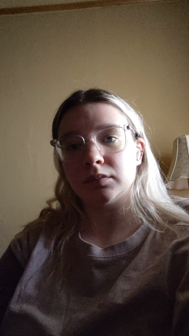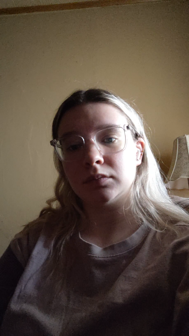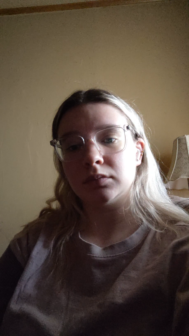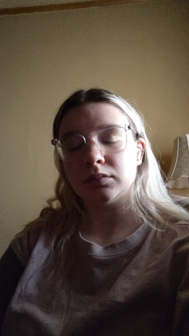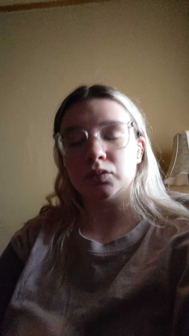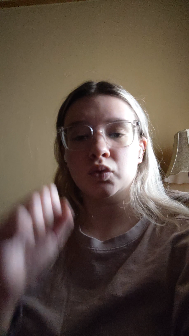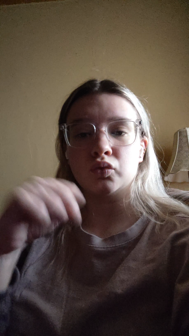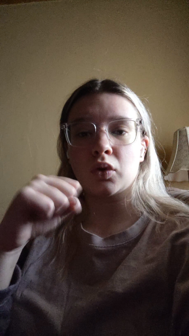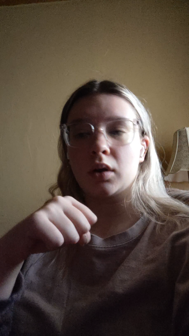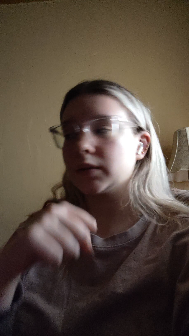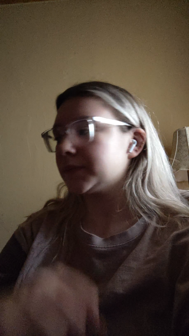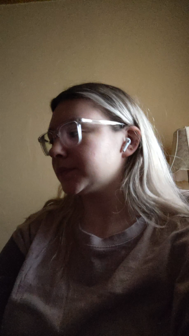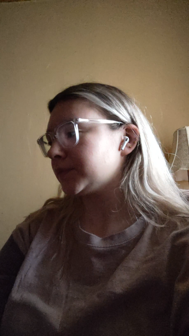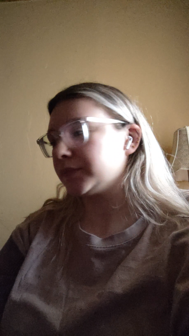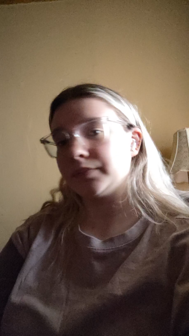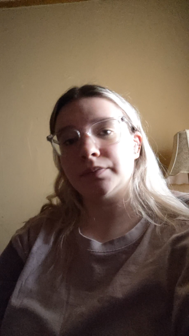rock